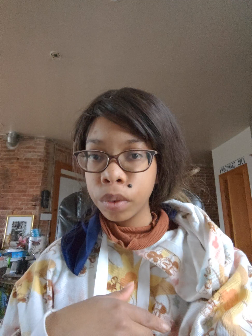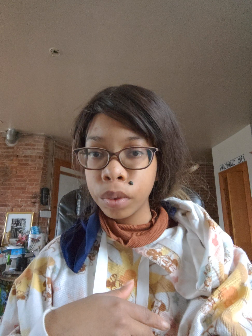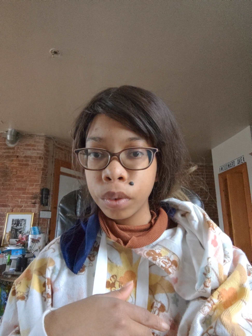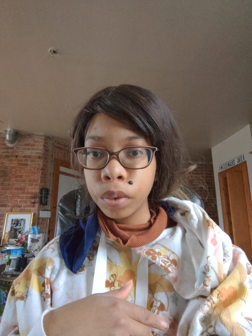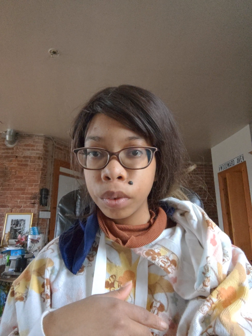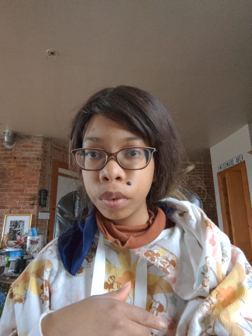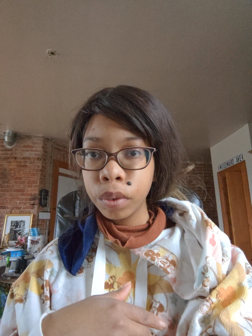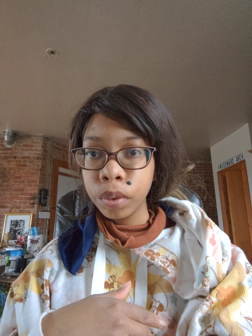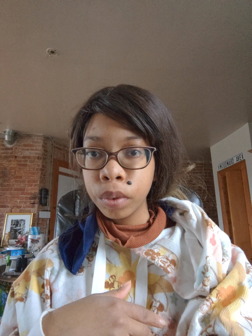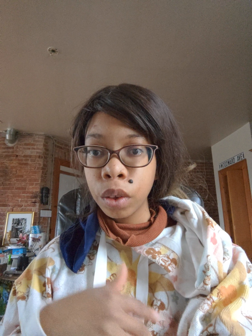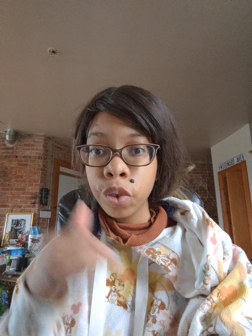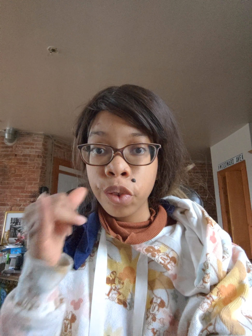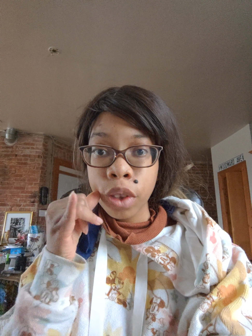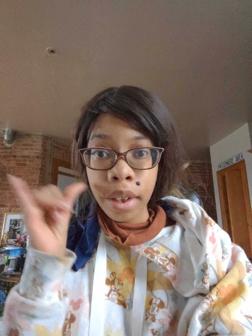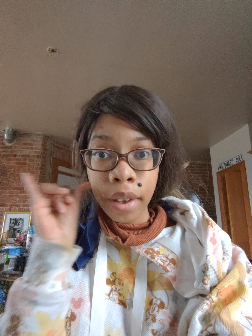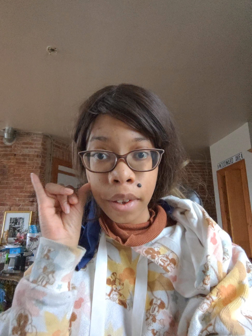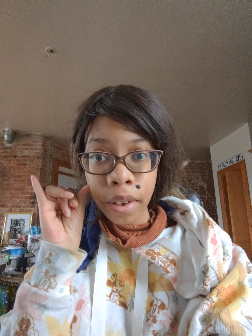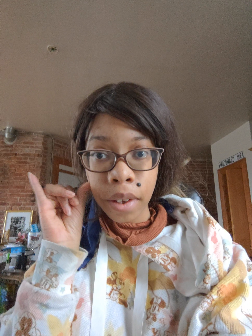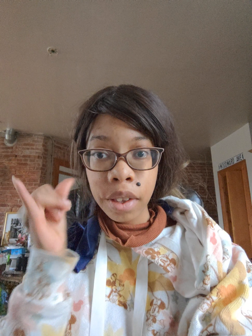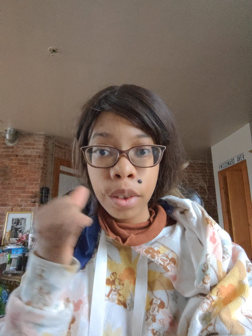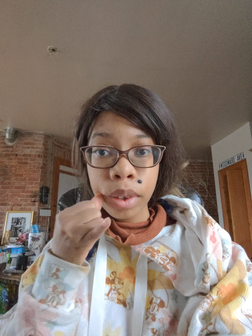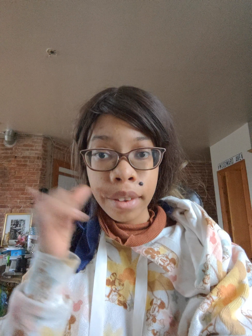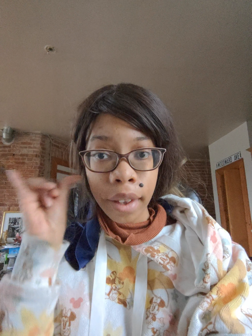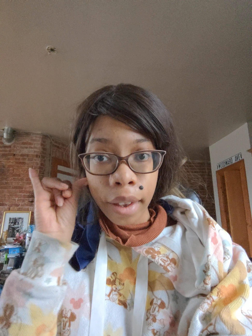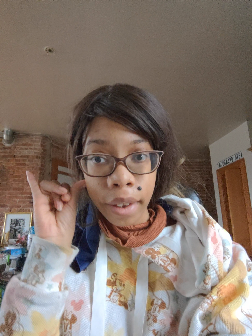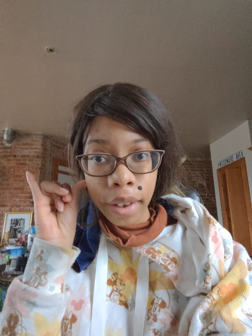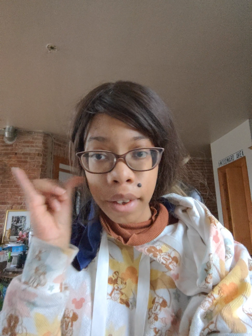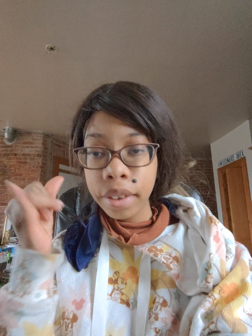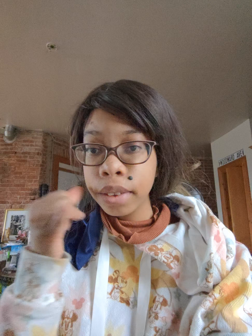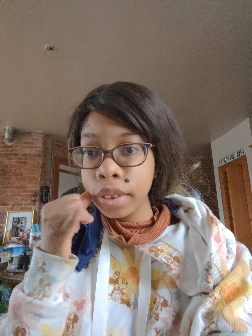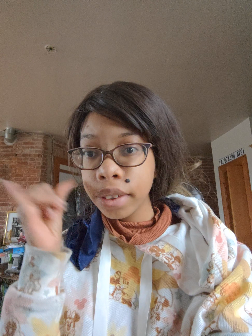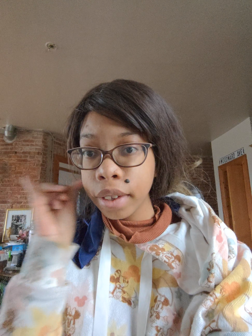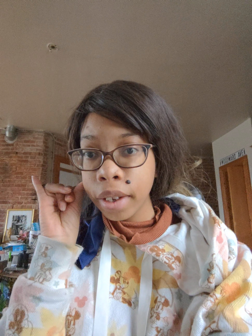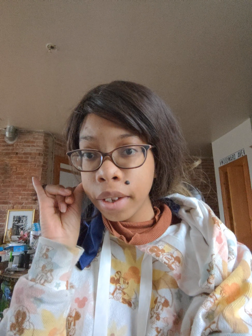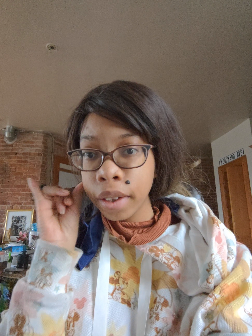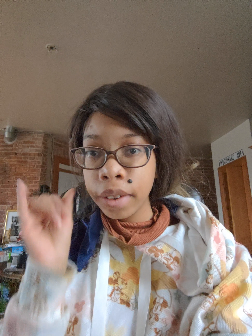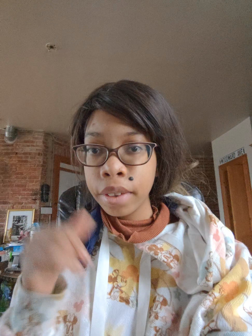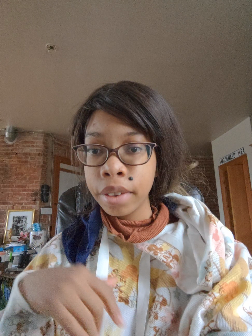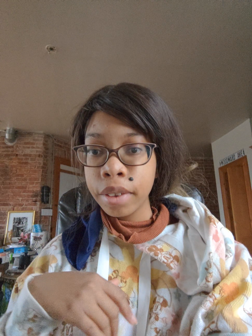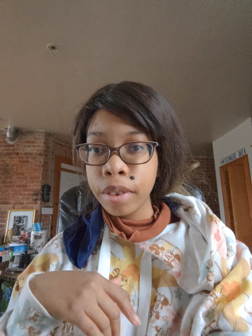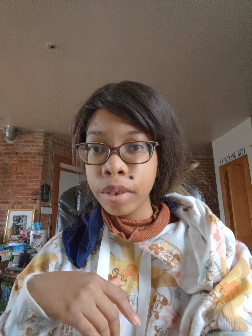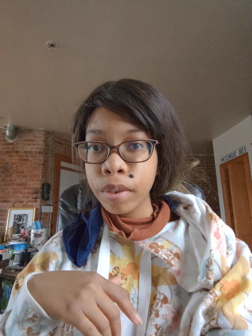yesterday